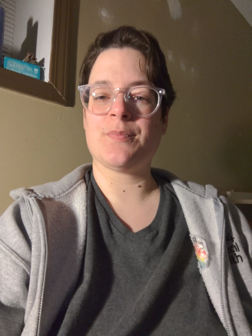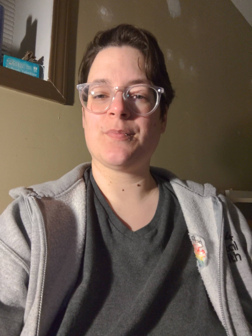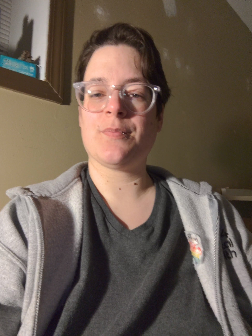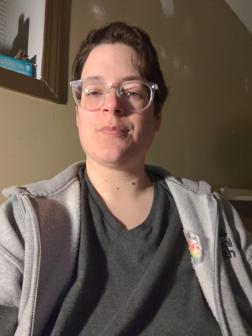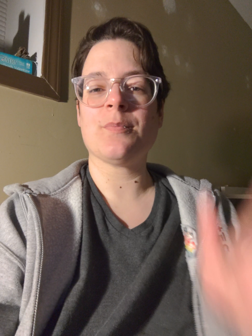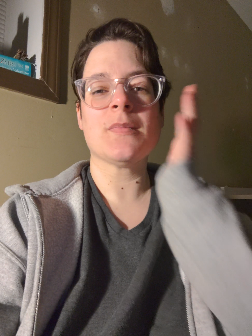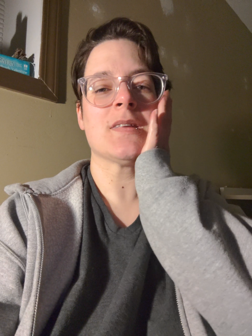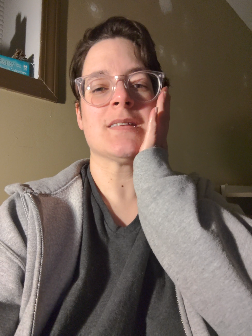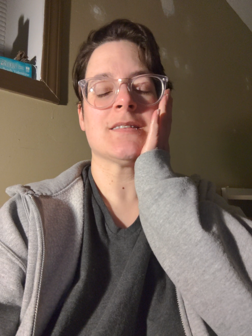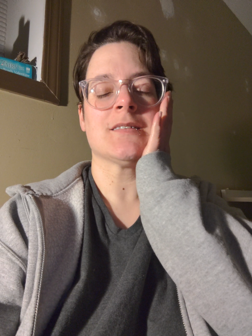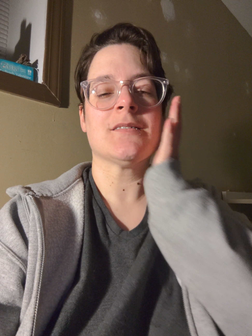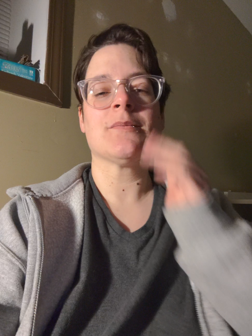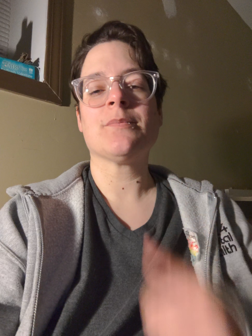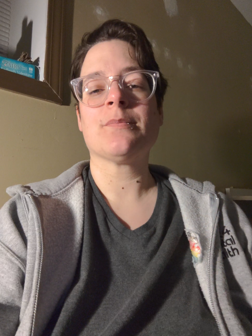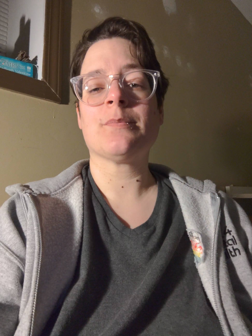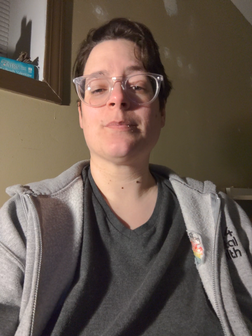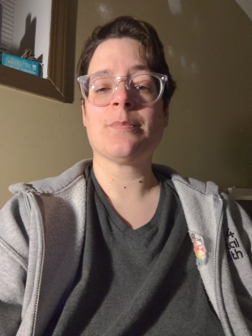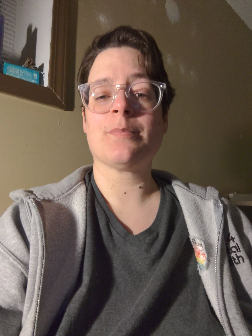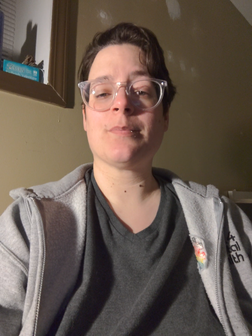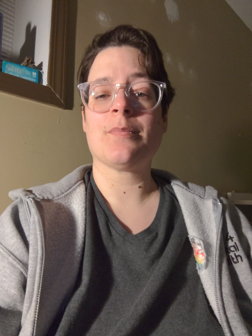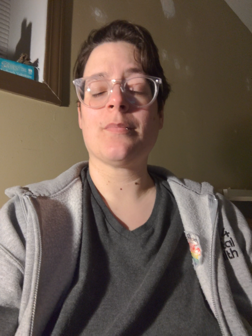bed